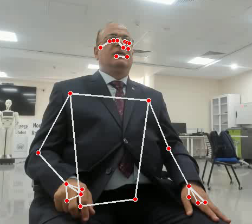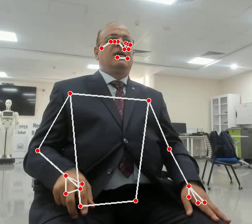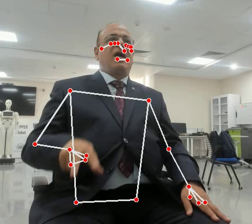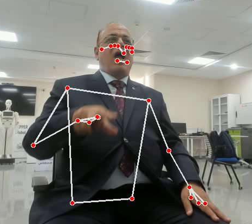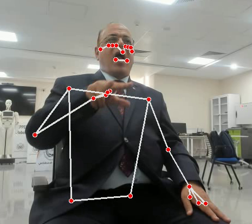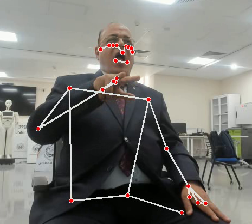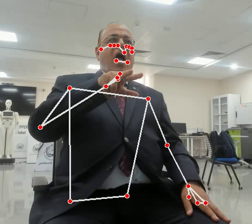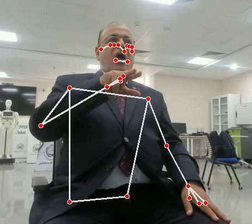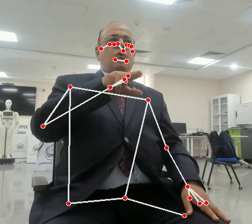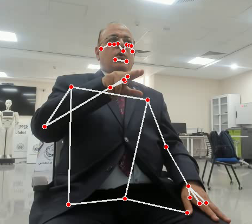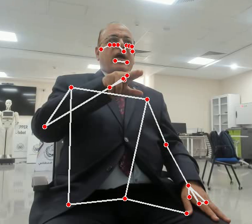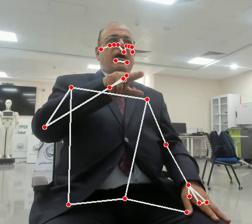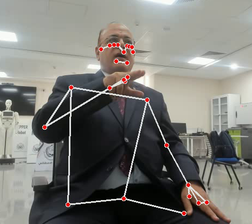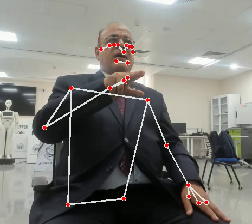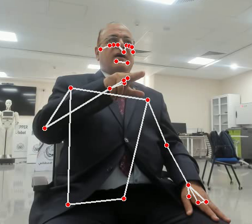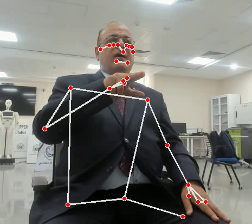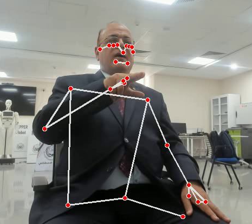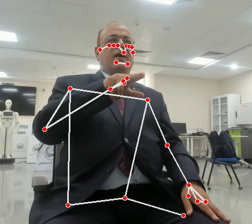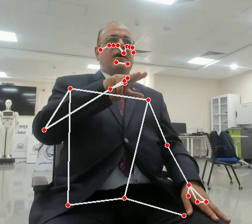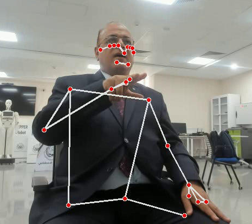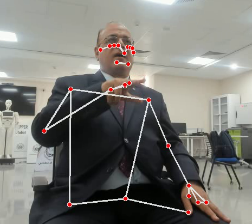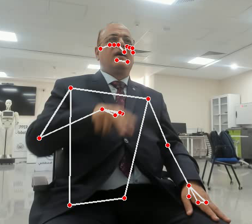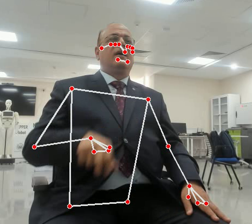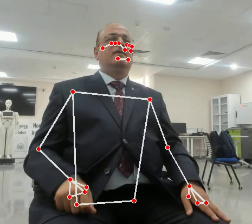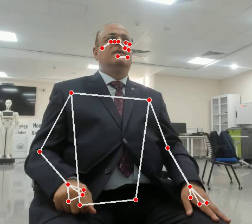akhoia